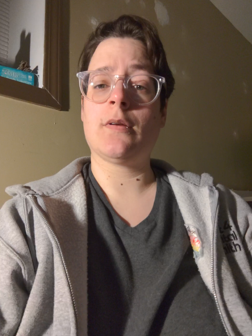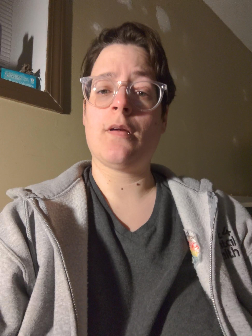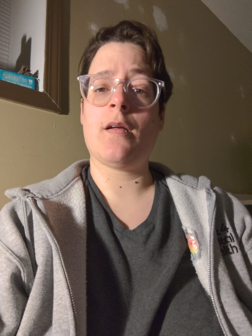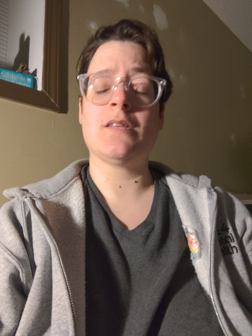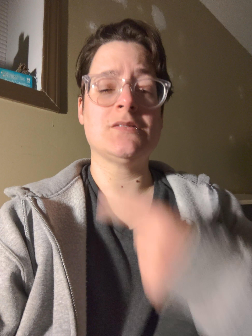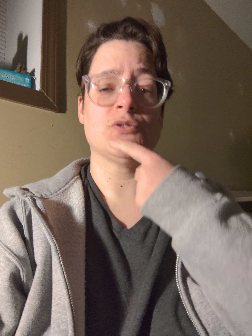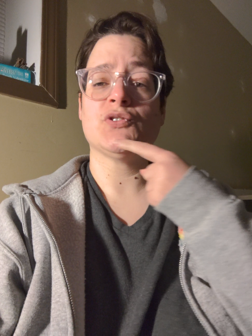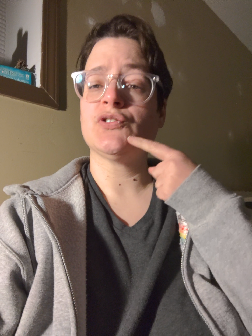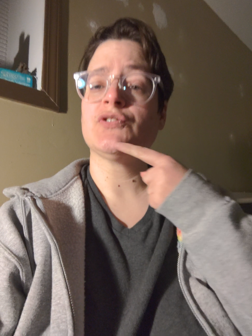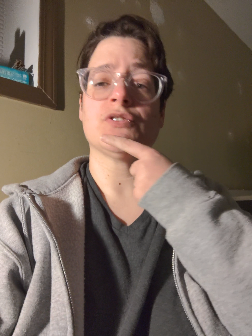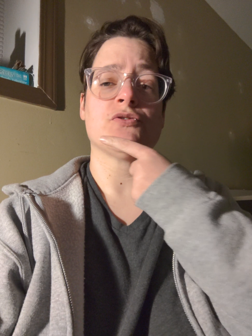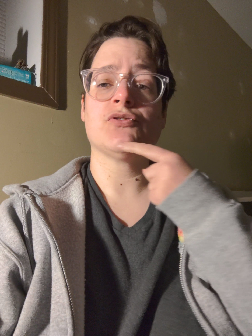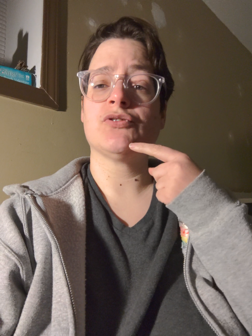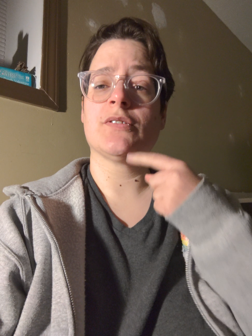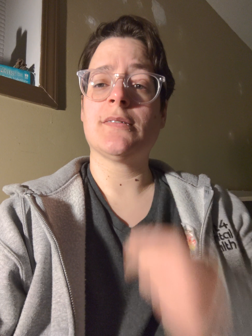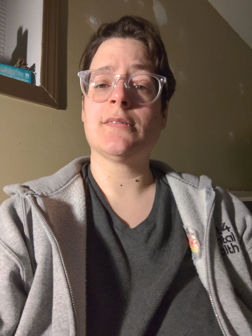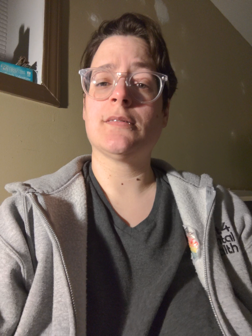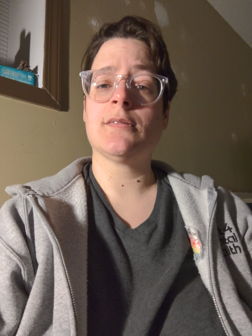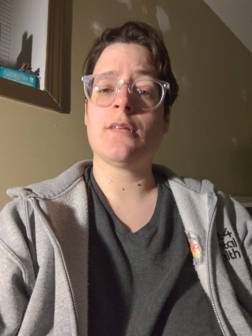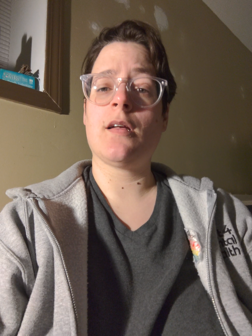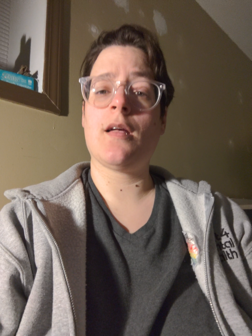chin